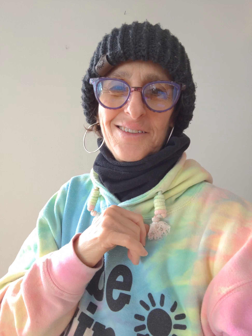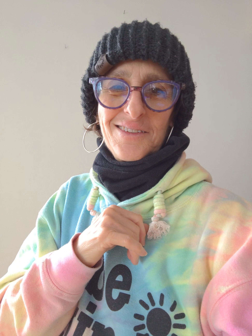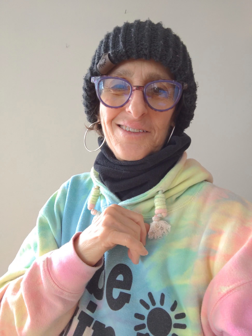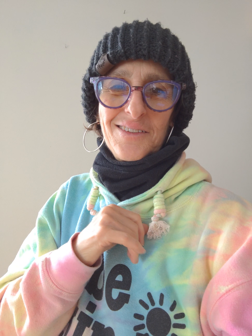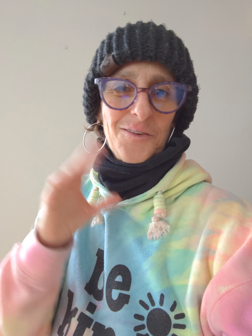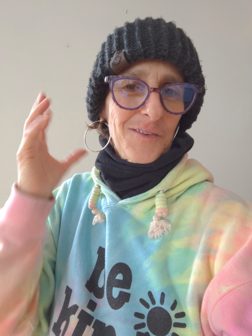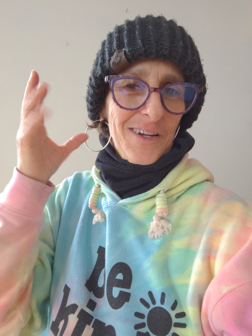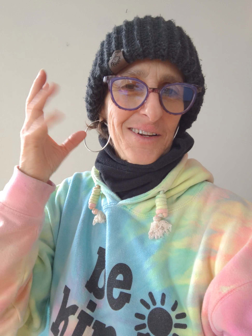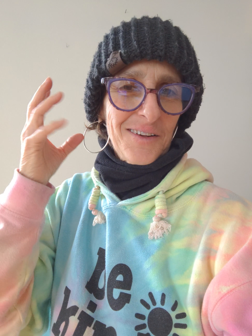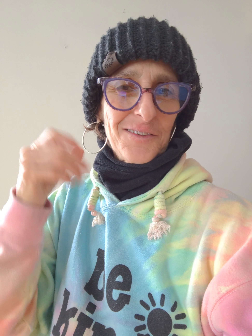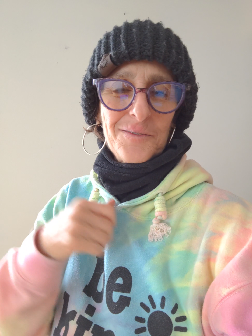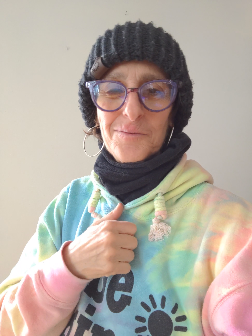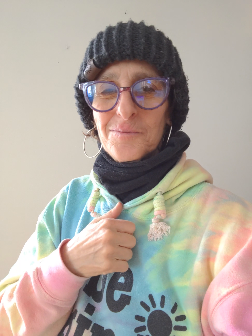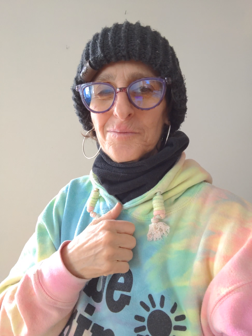radio